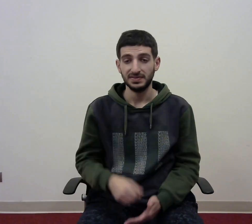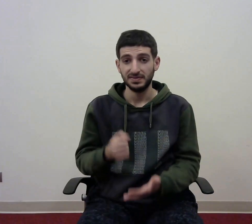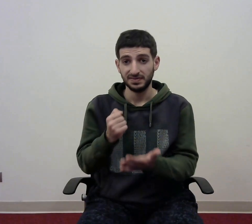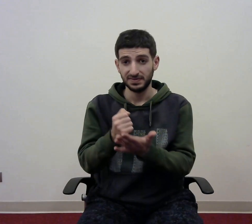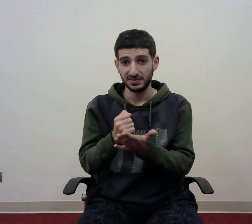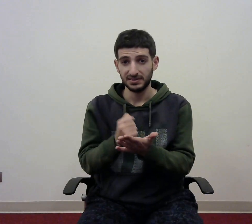viza